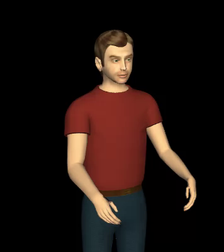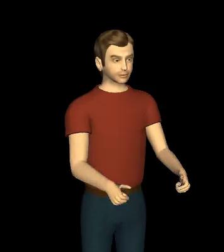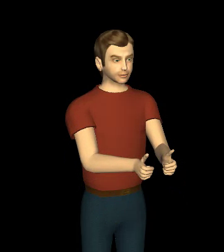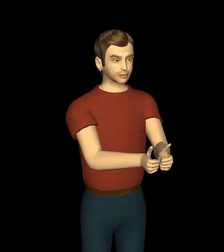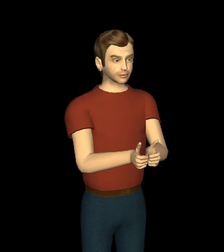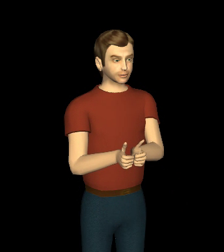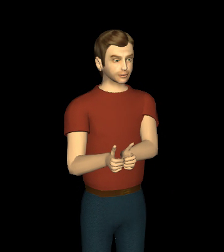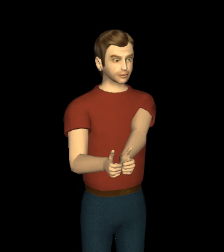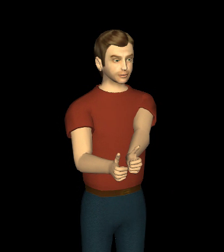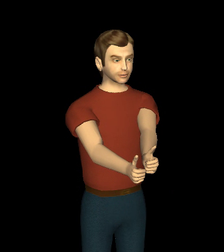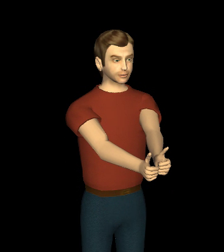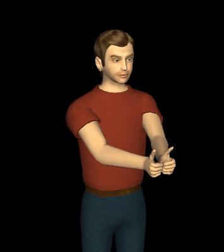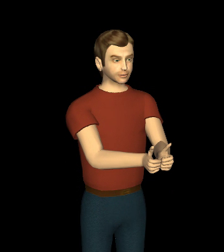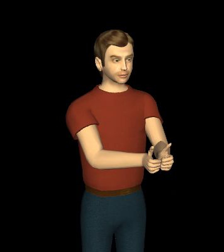معا